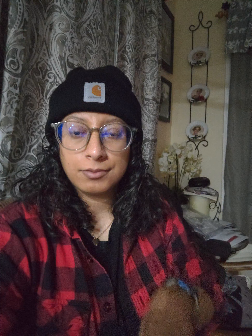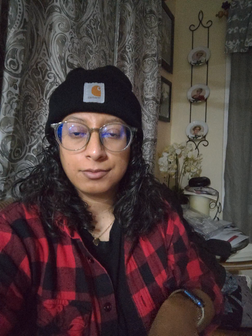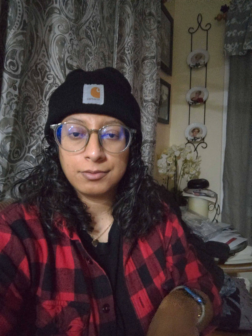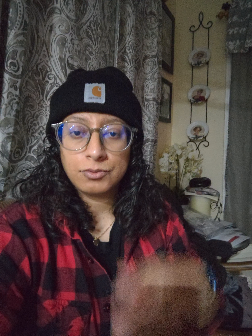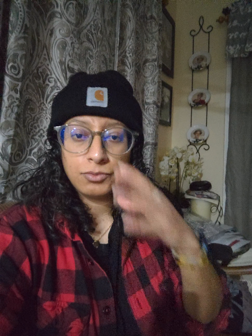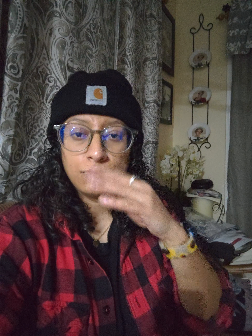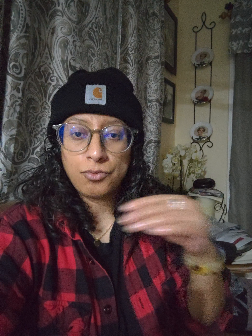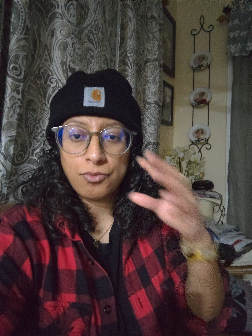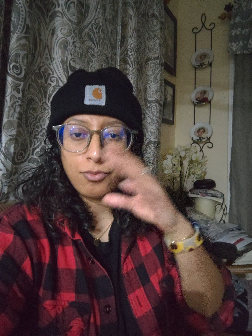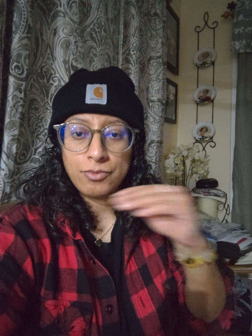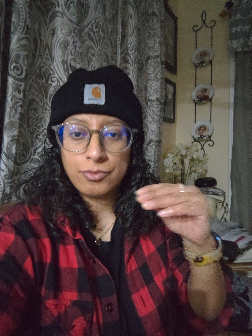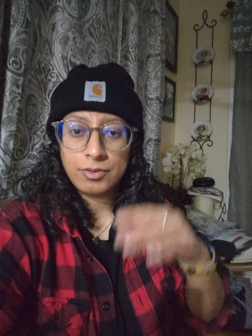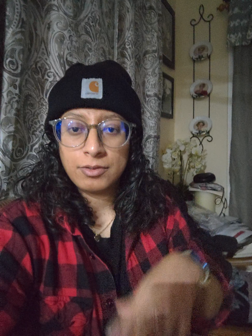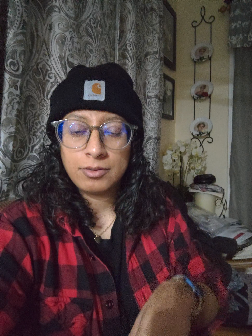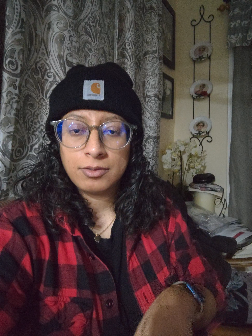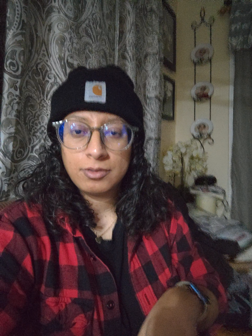story